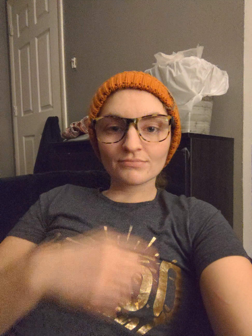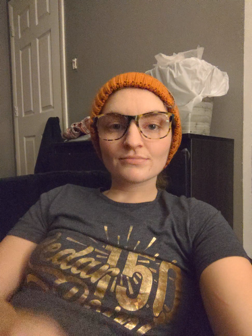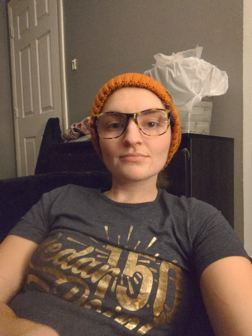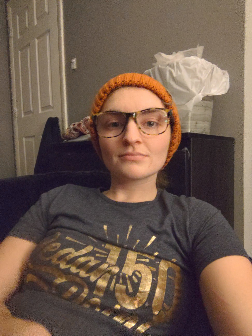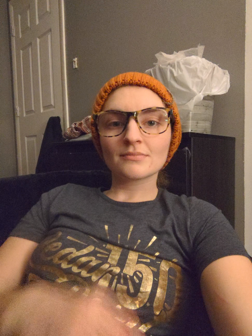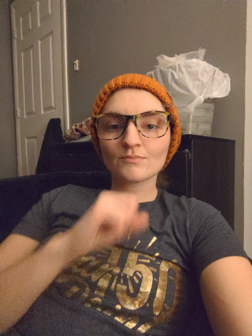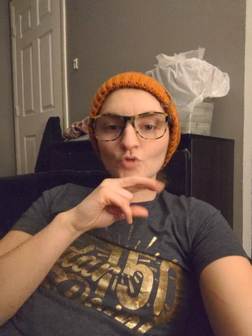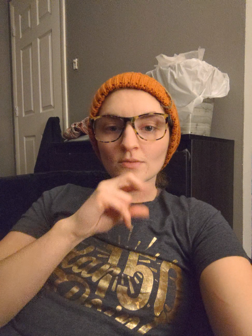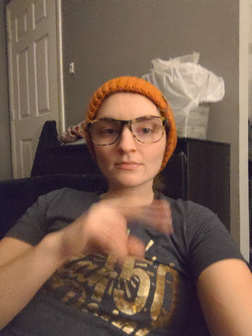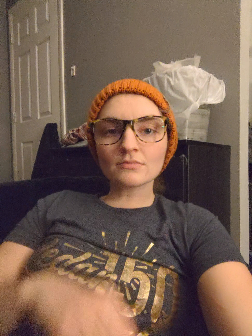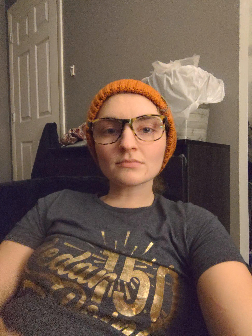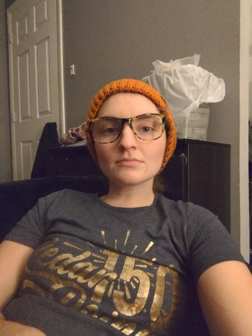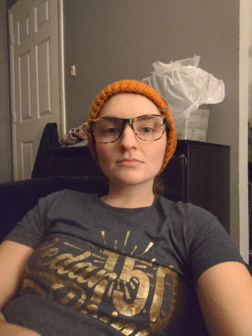frog